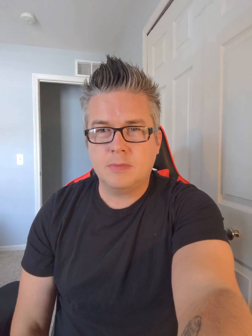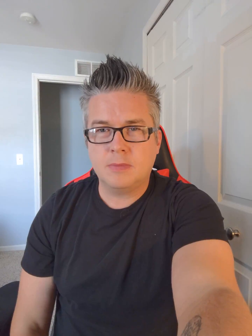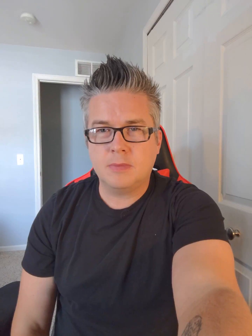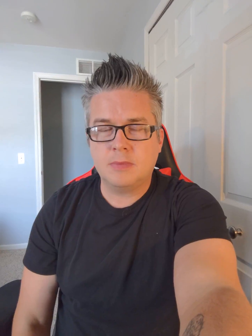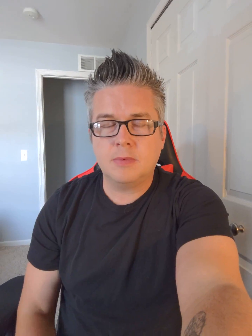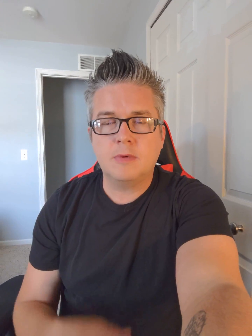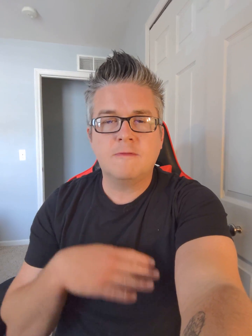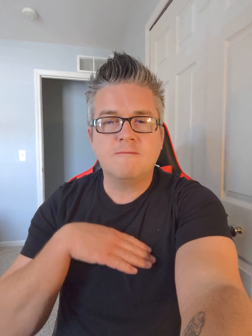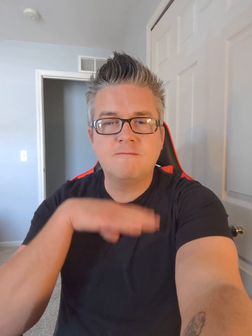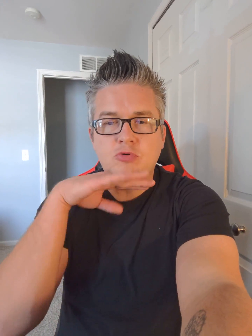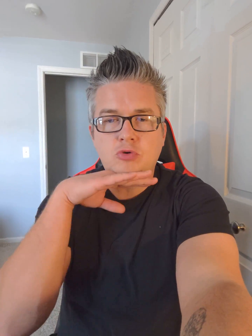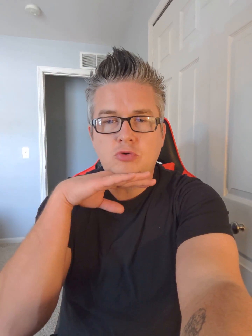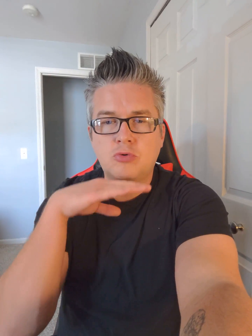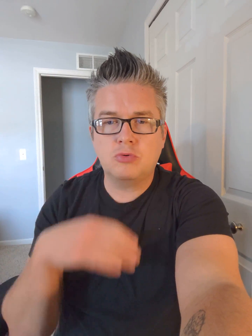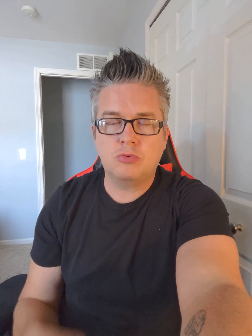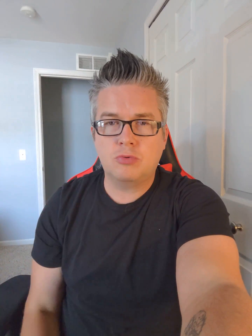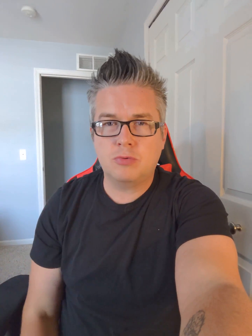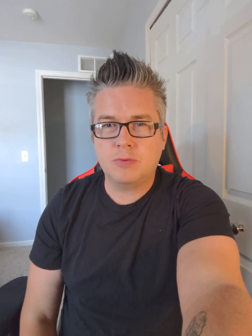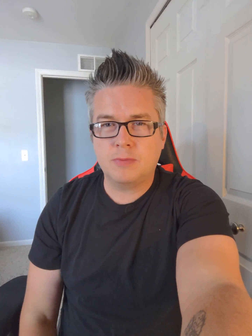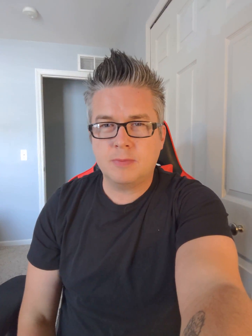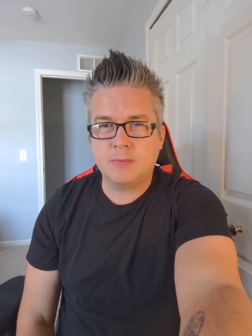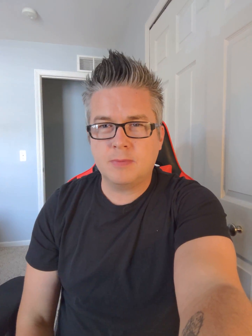full